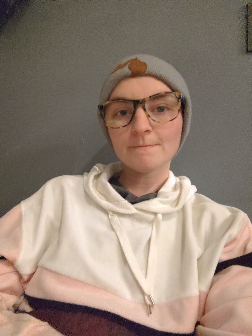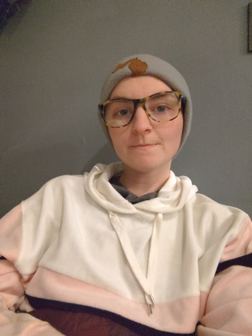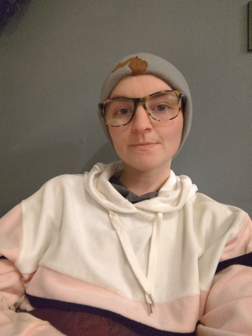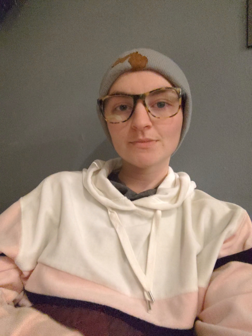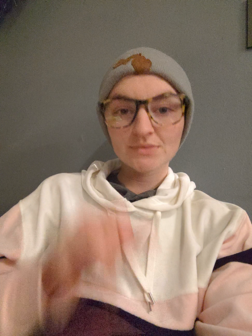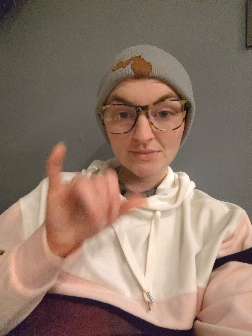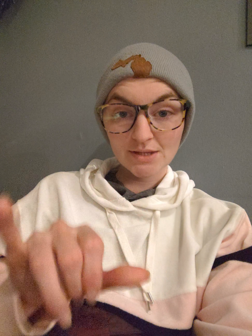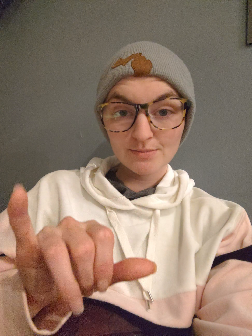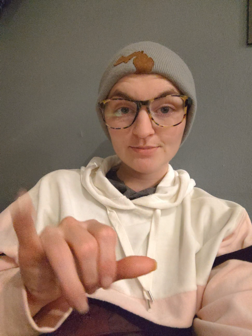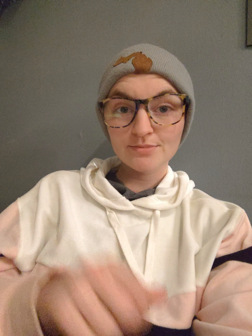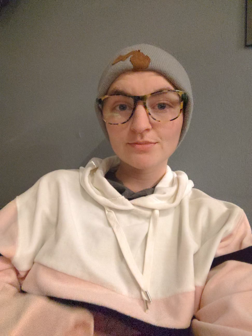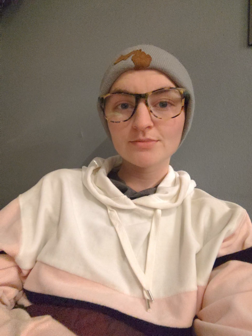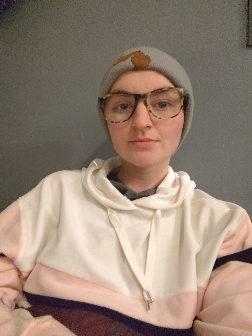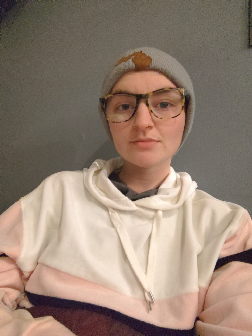stay